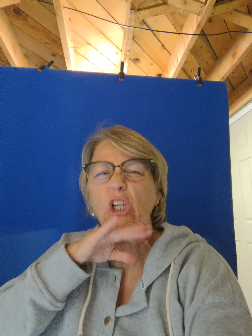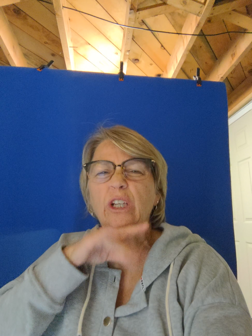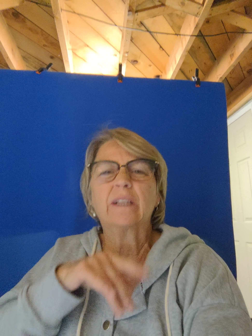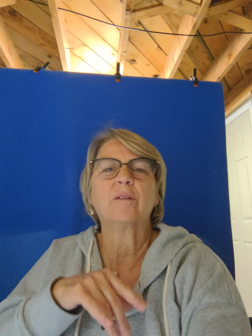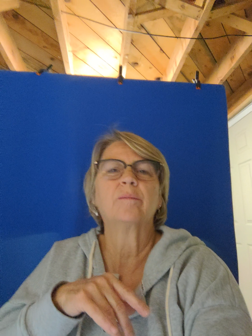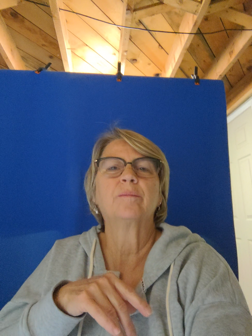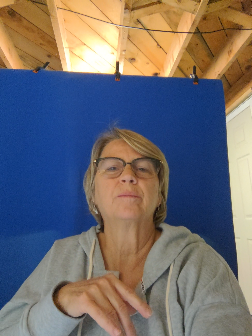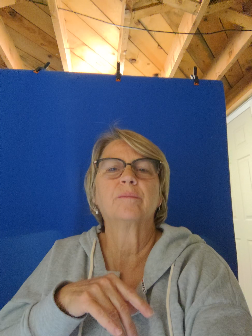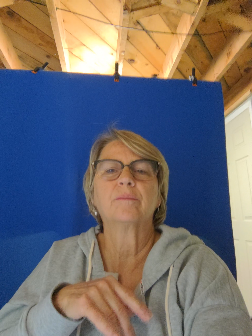dirty